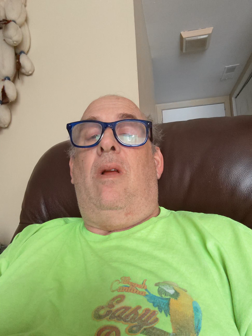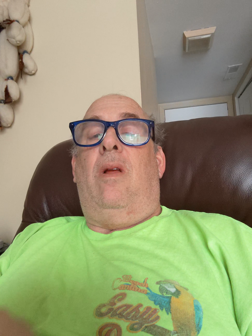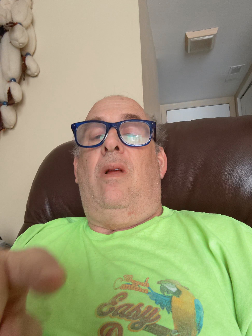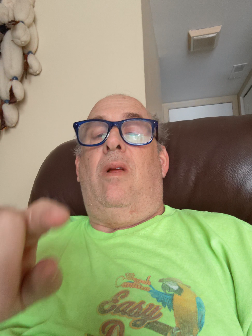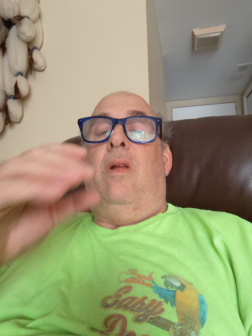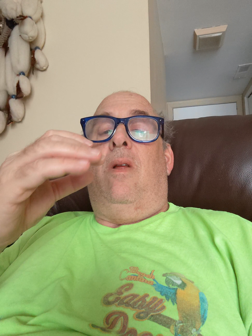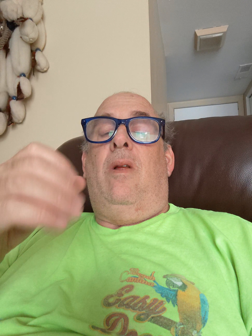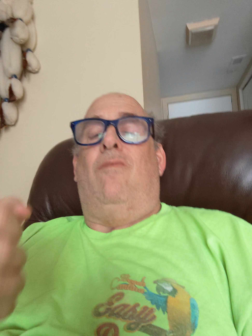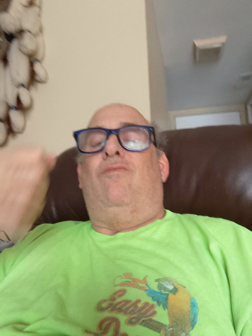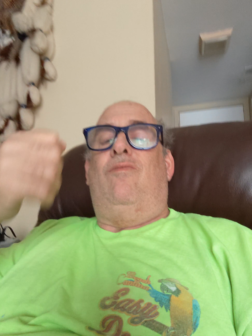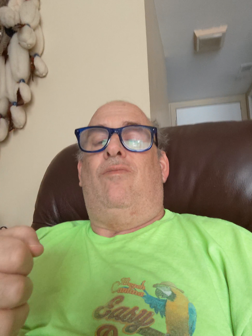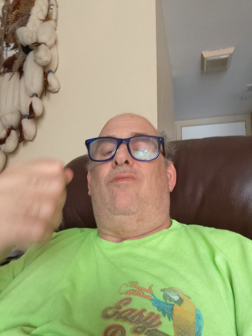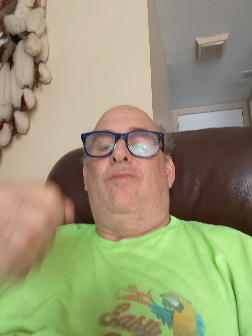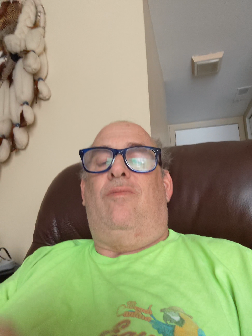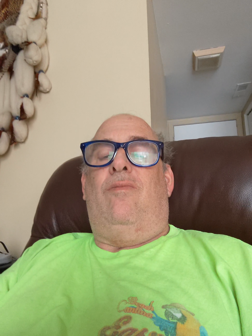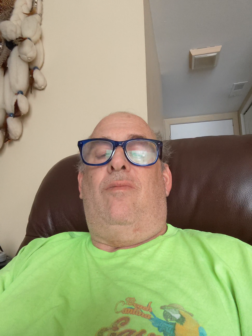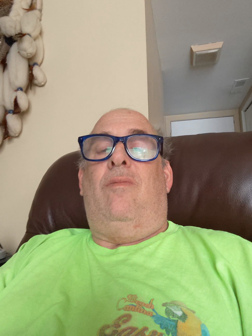car